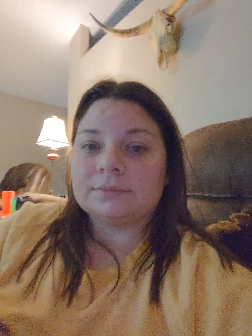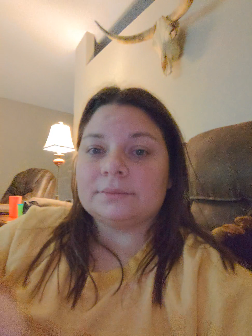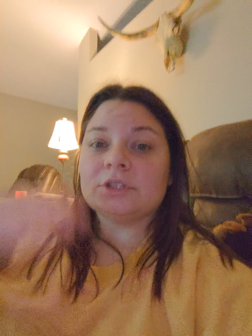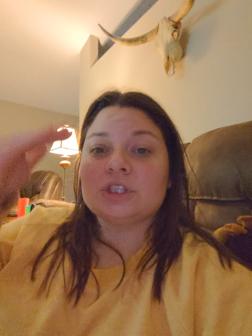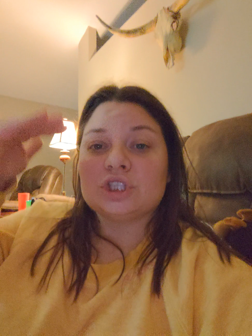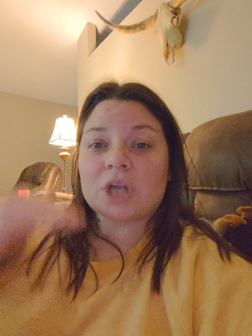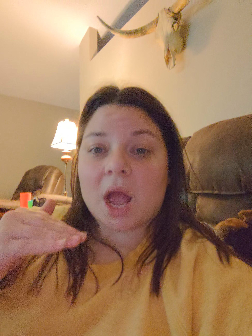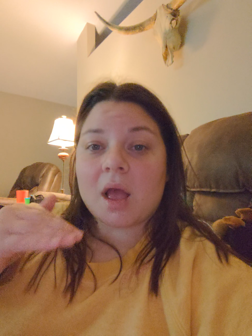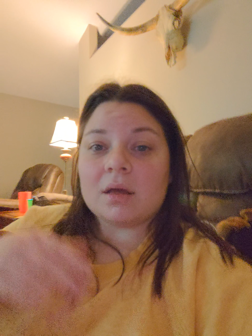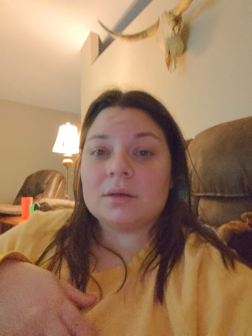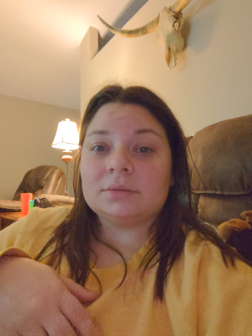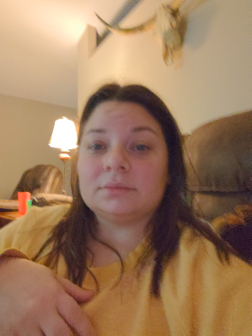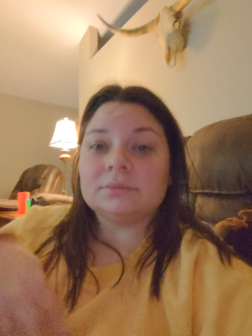child